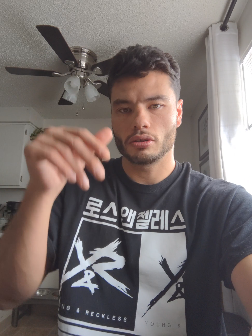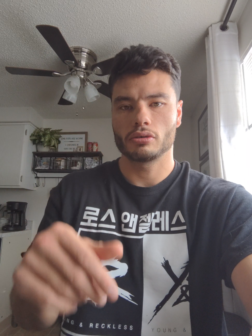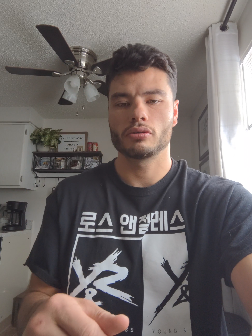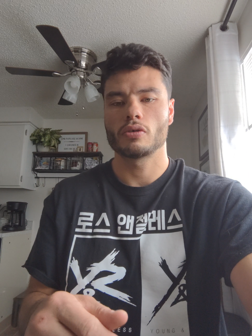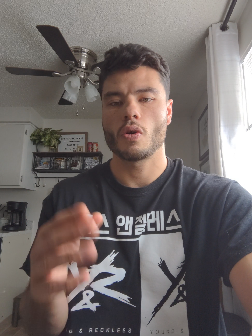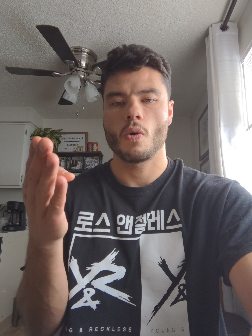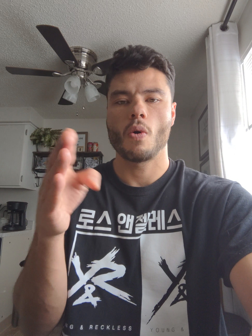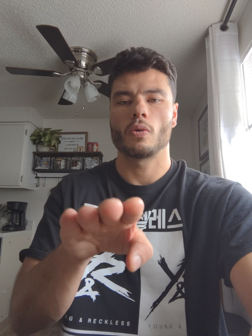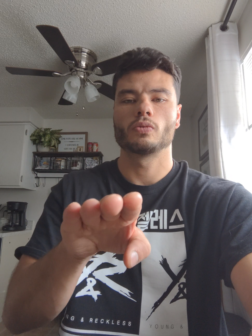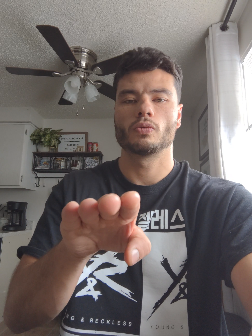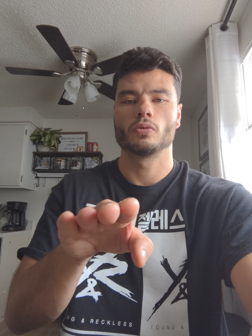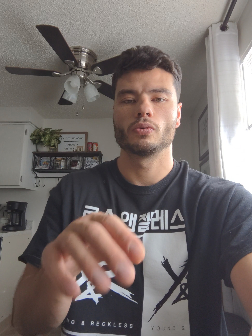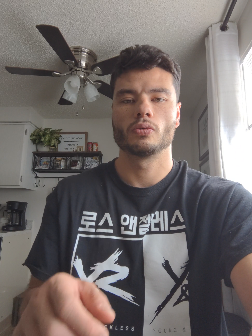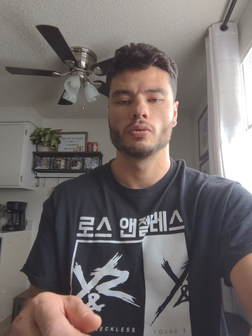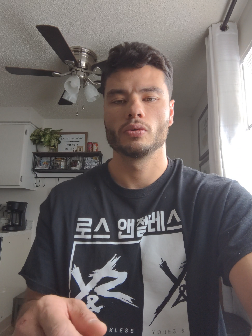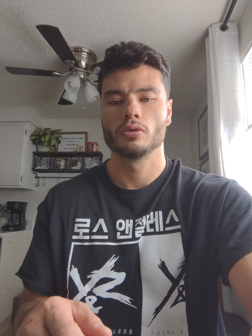close